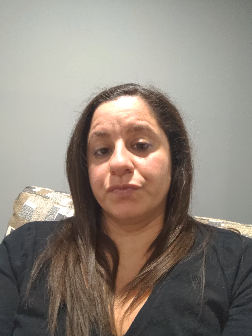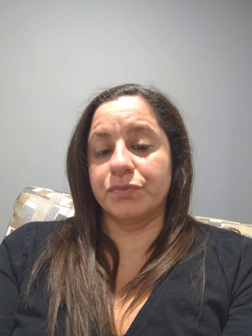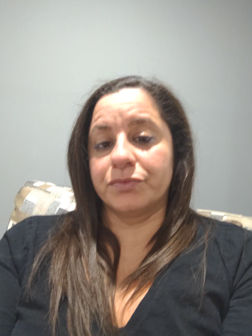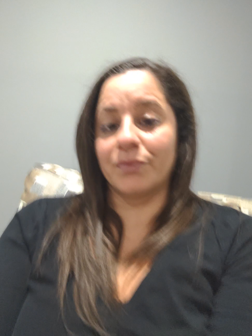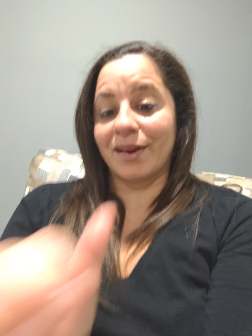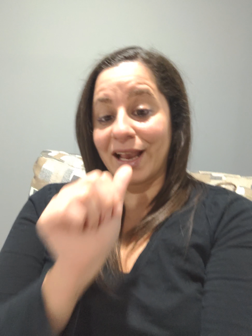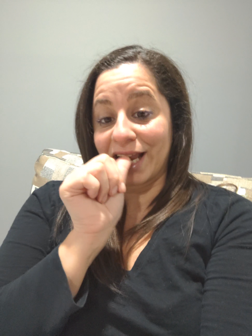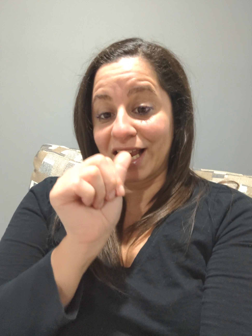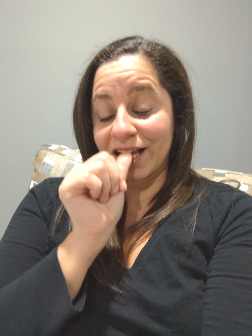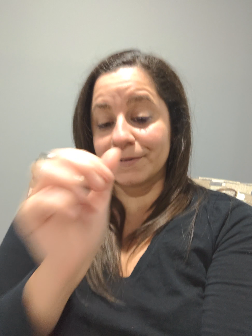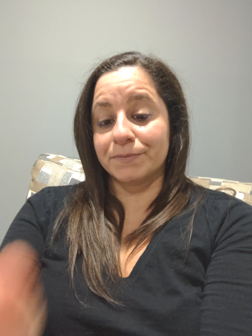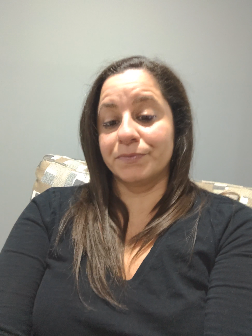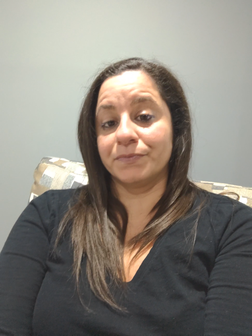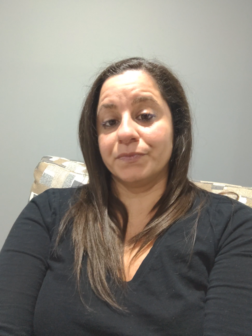nuts